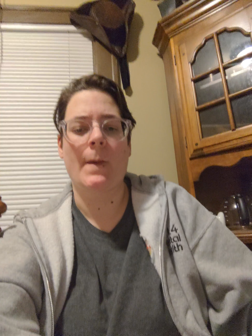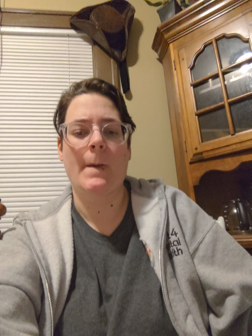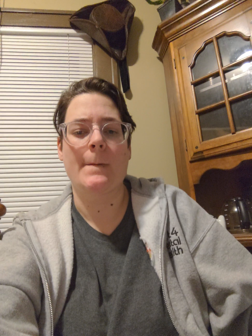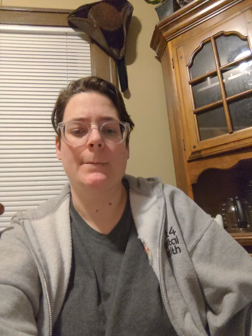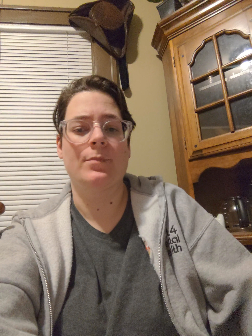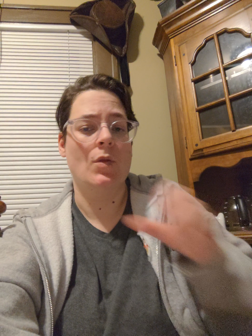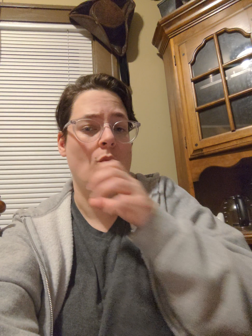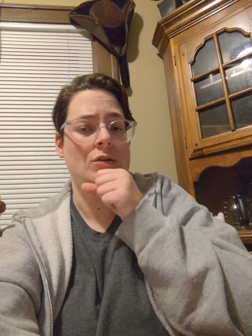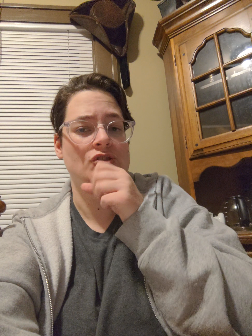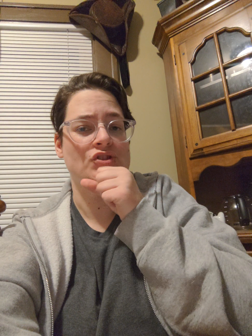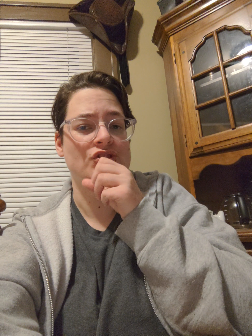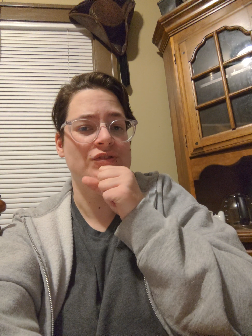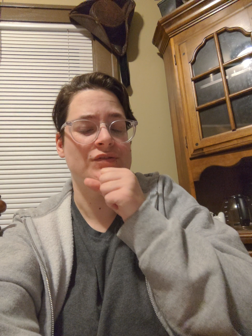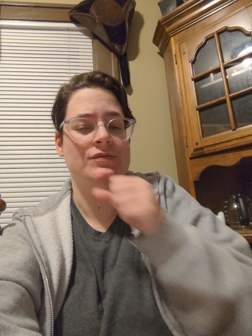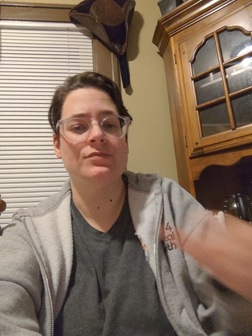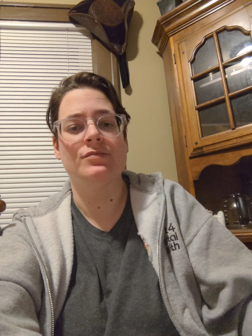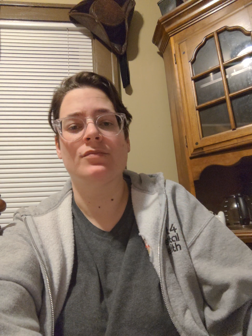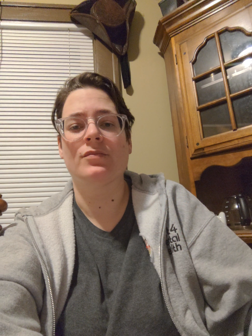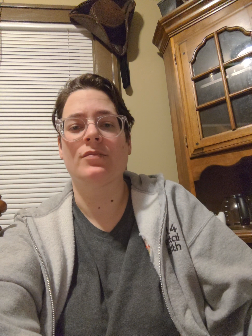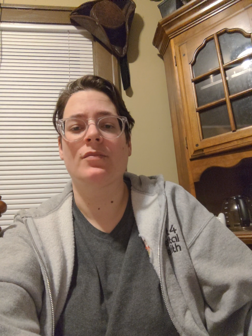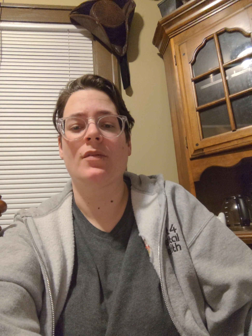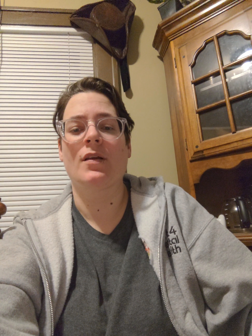orange